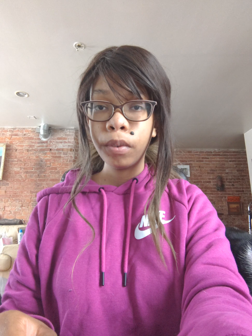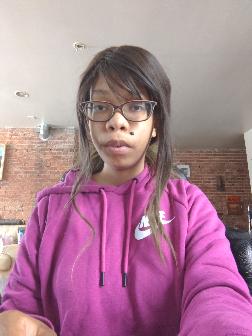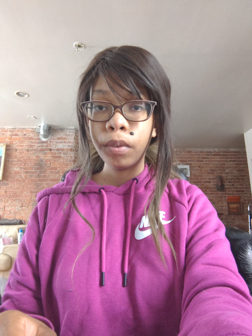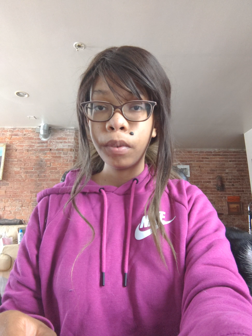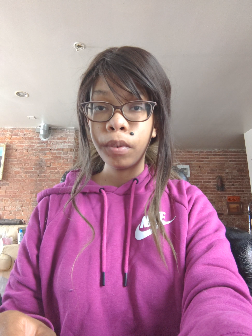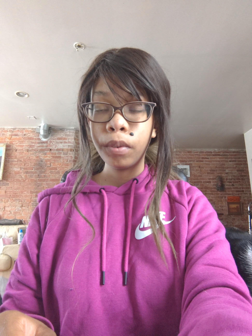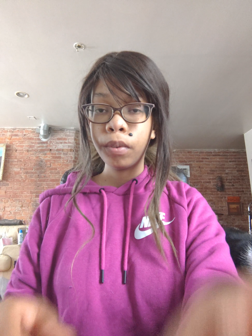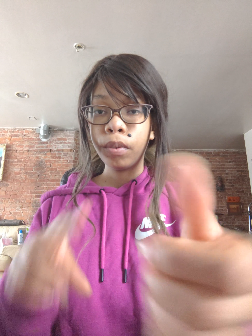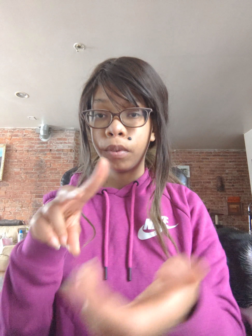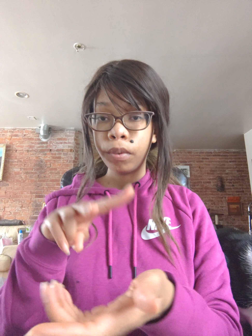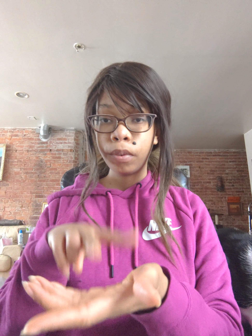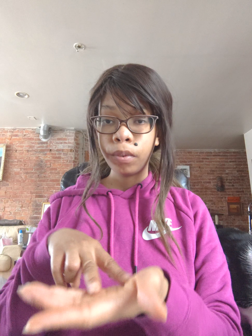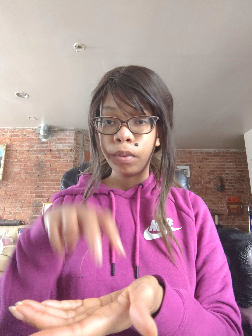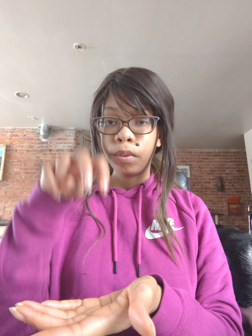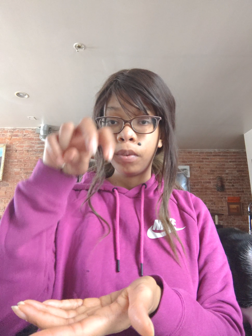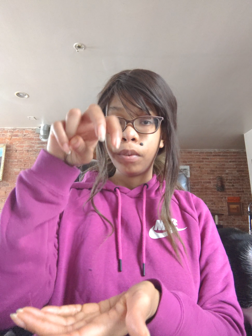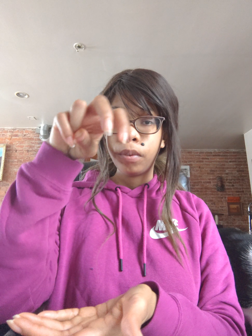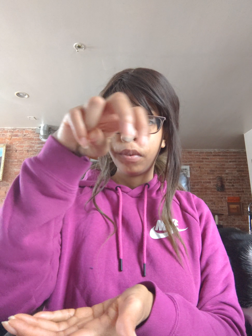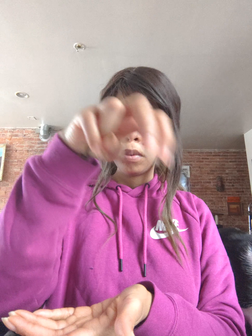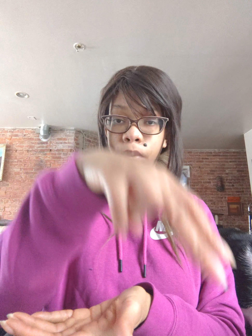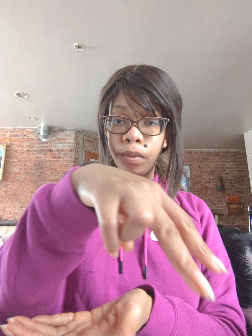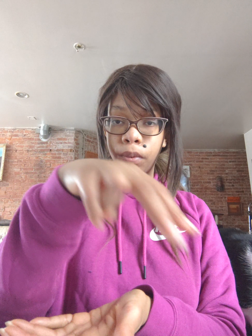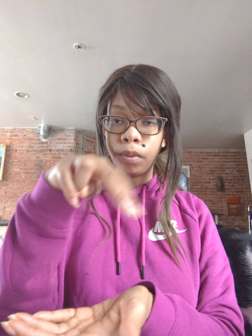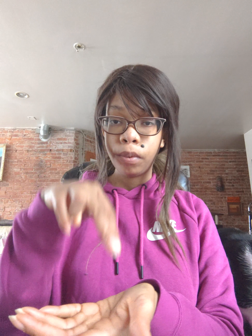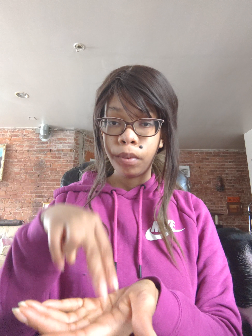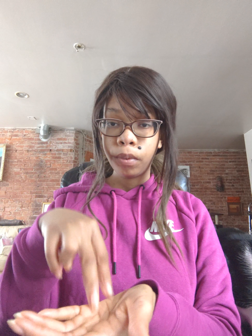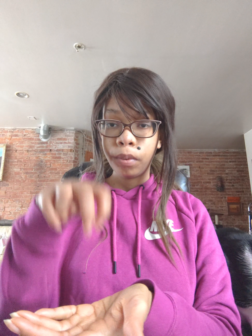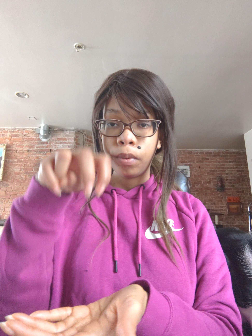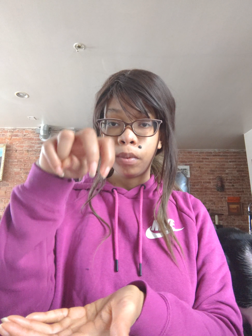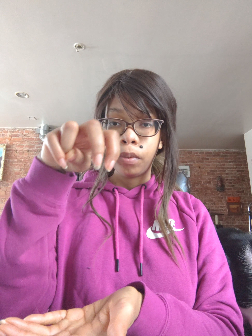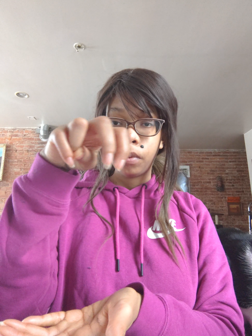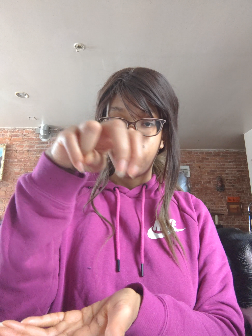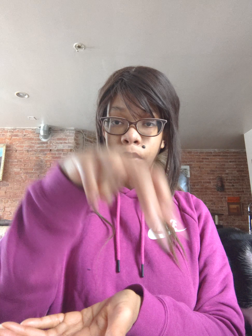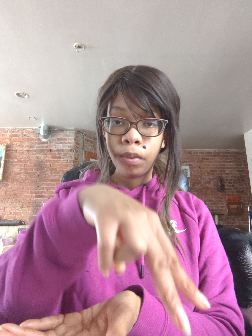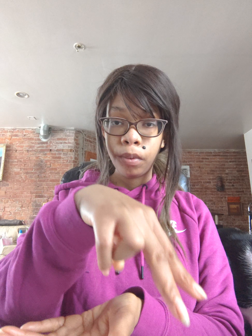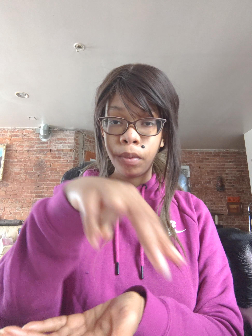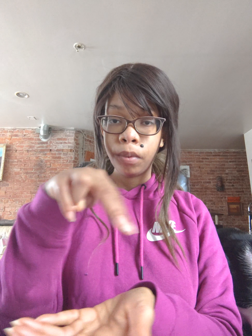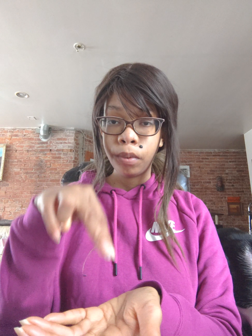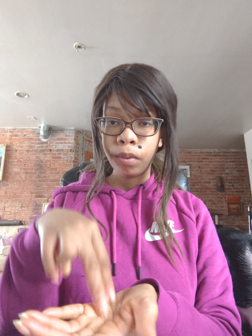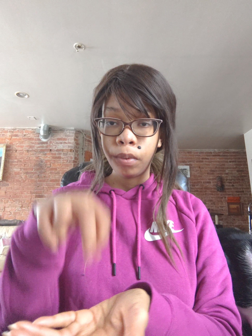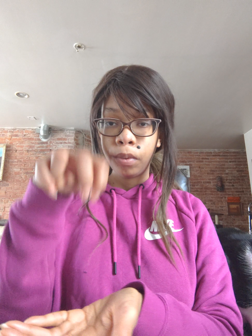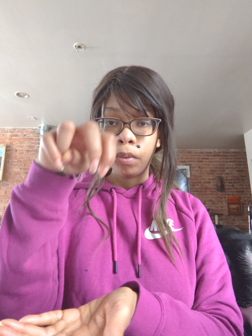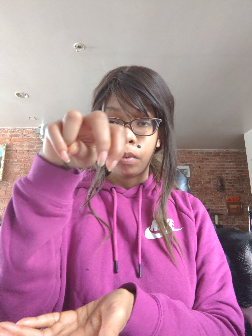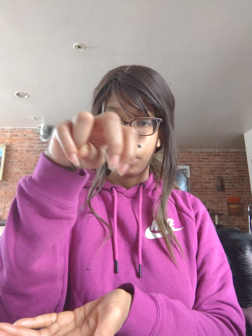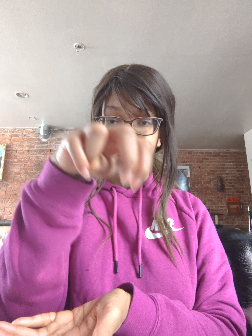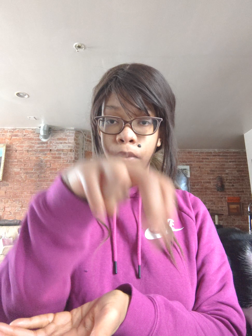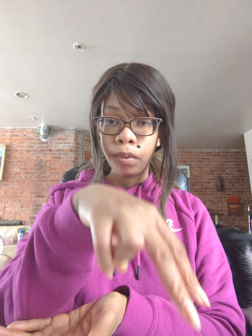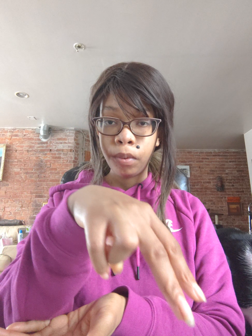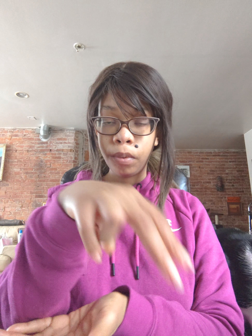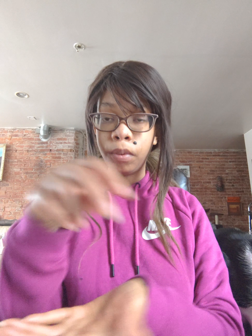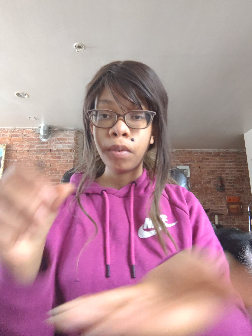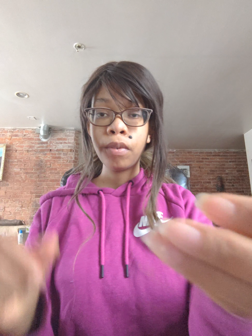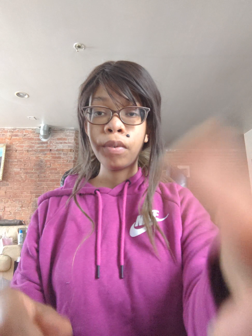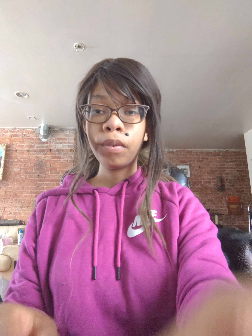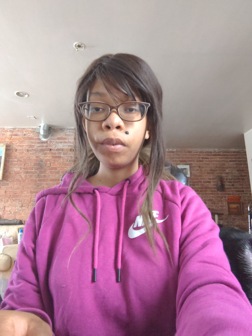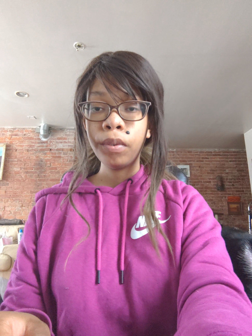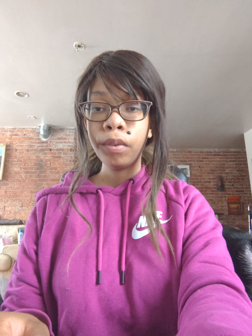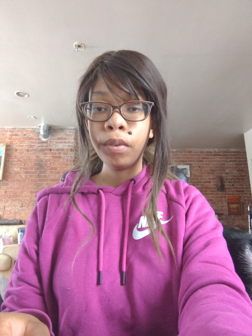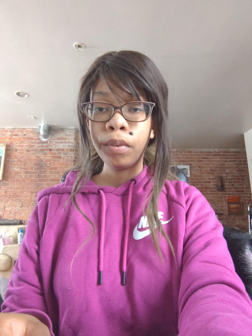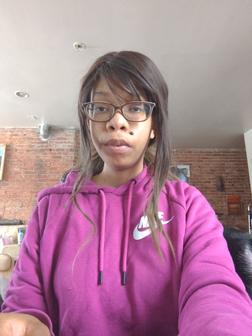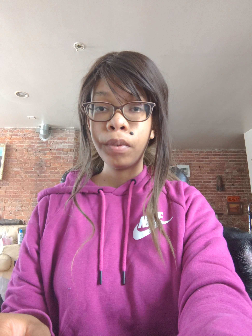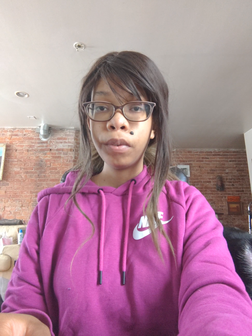jump